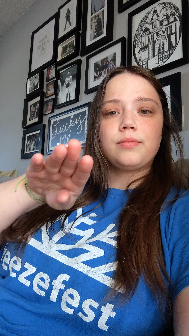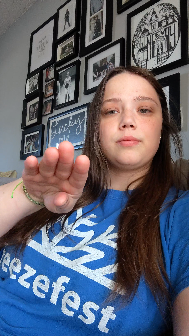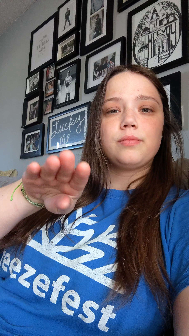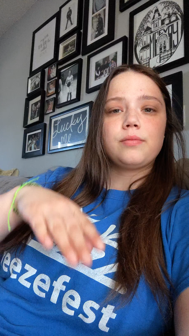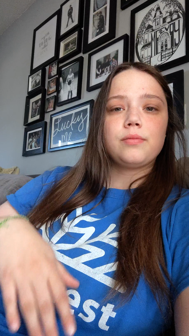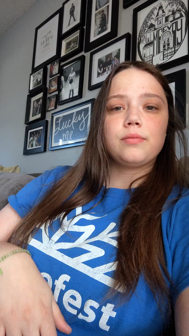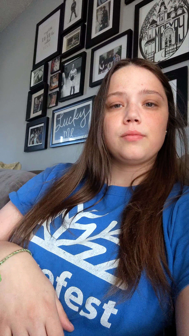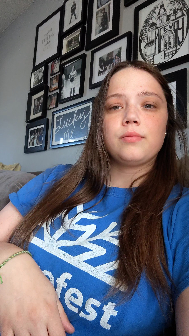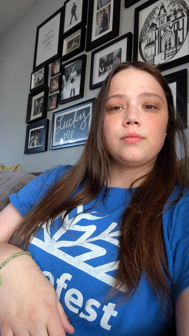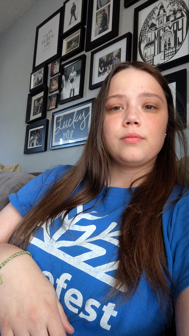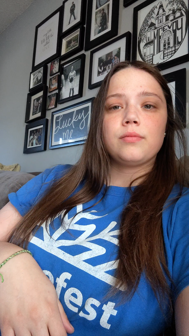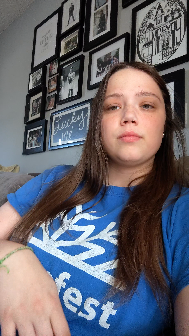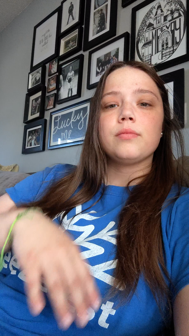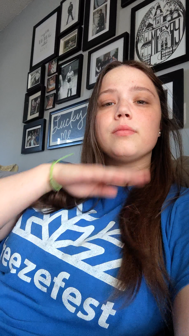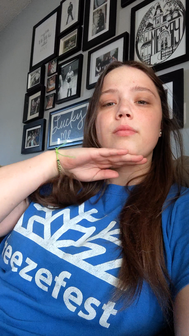full